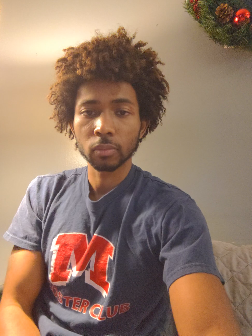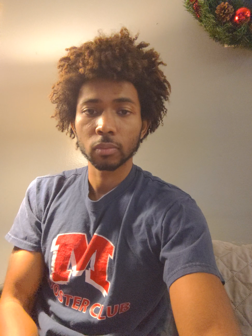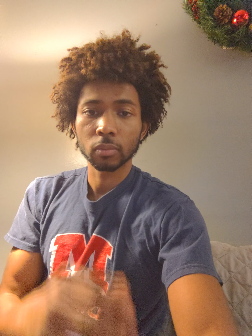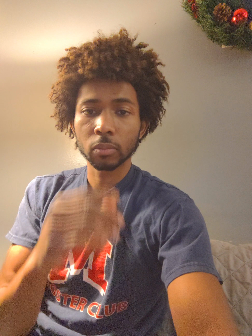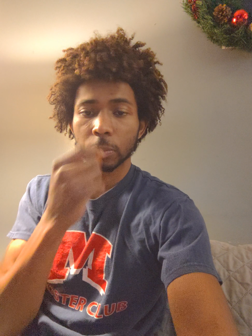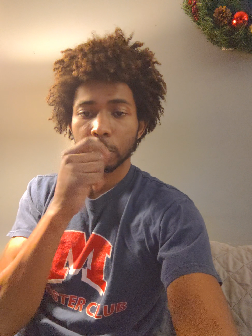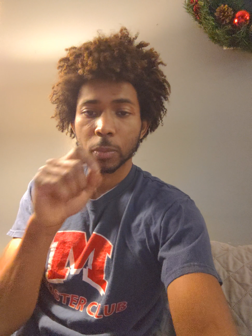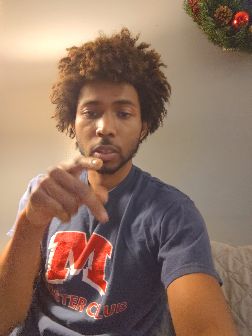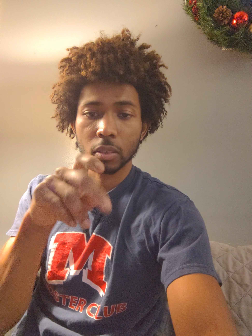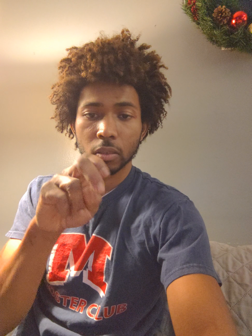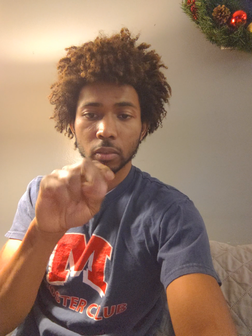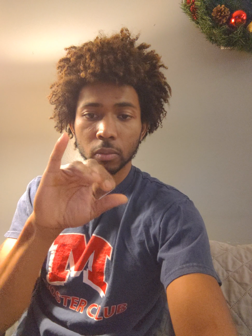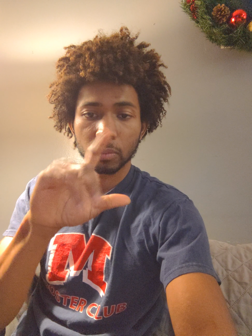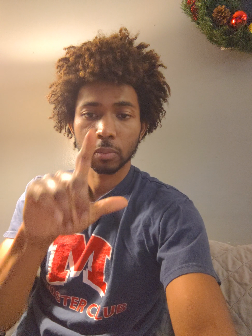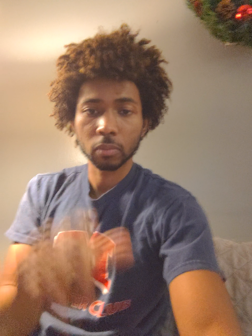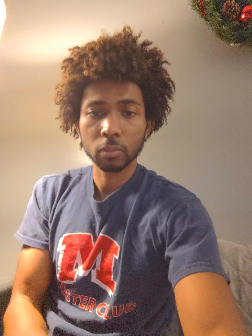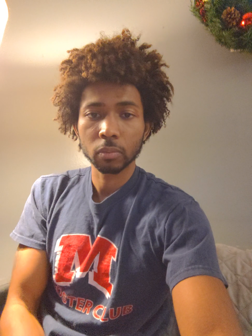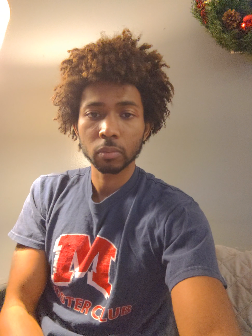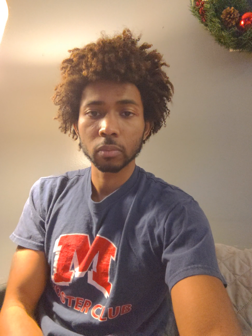pencil